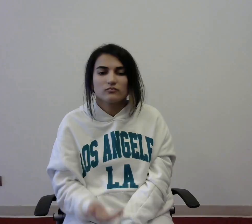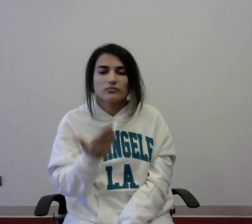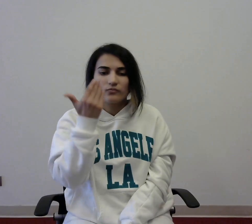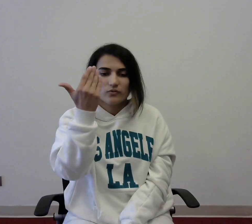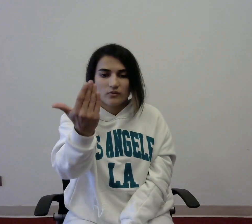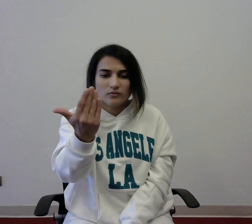siz